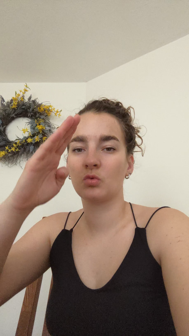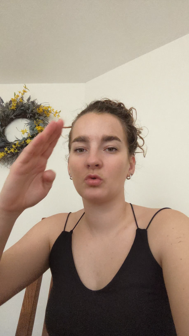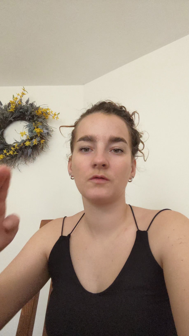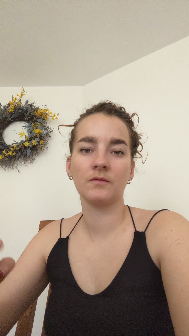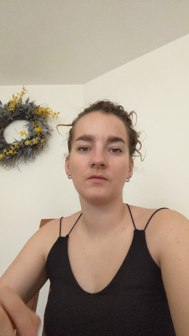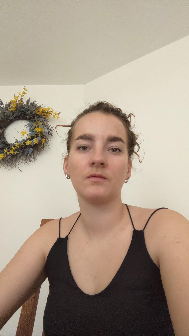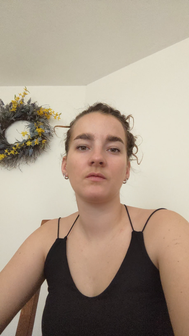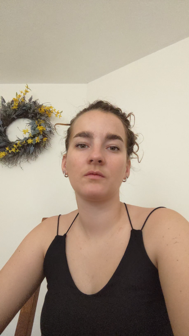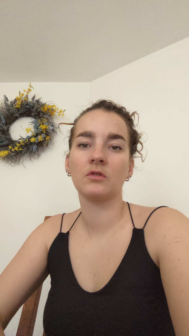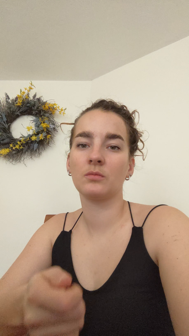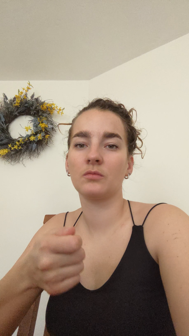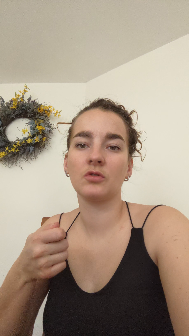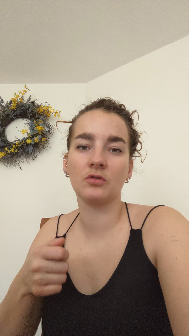pull